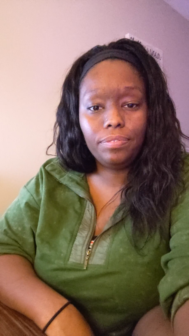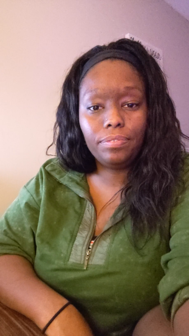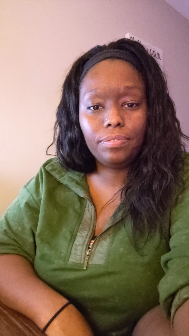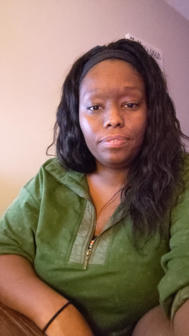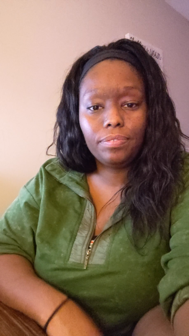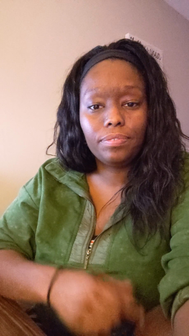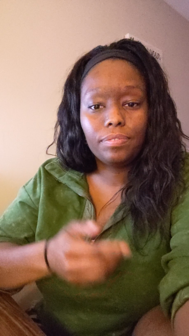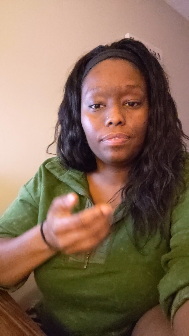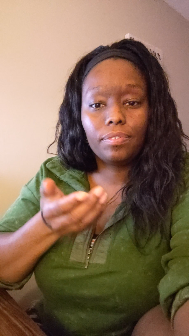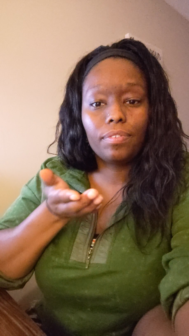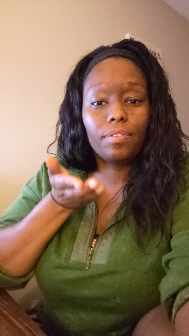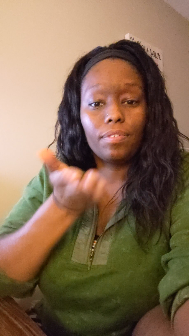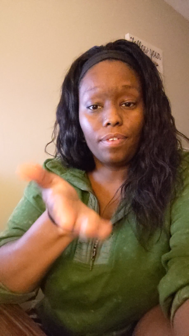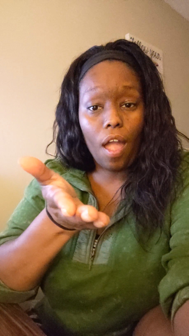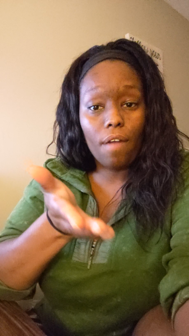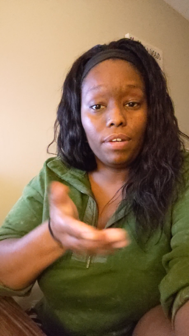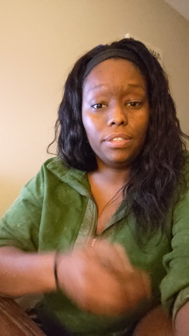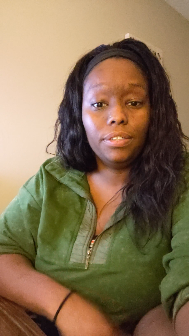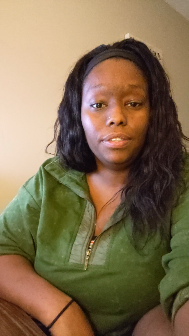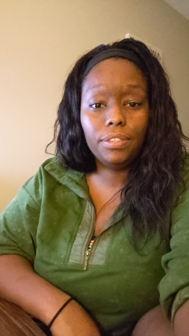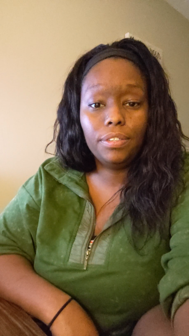oven